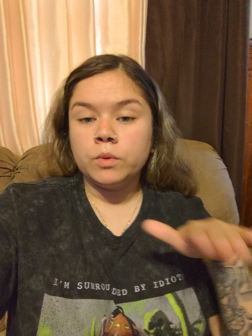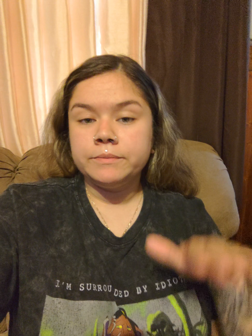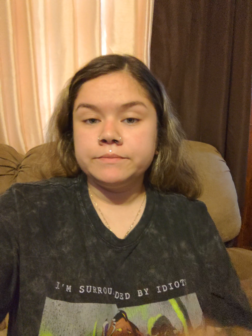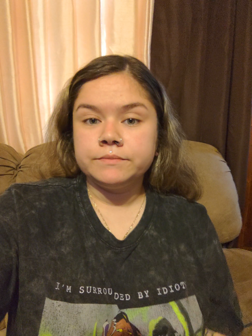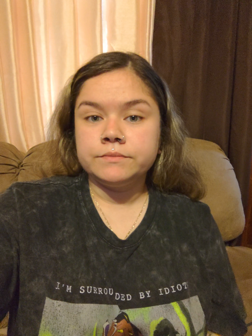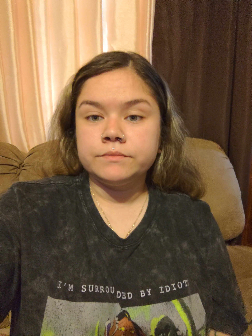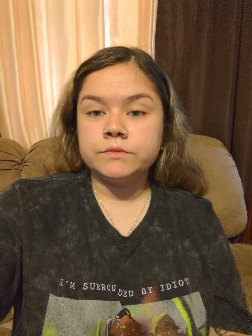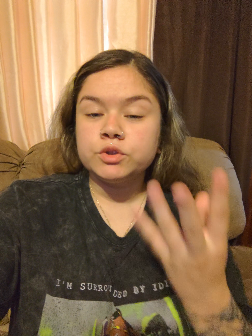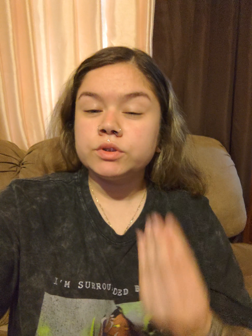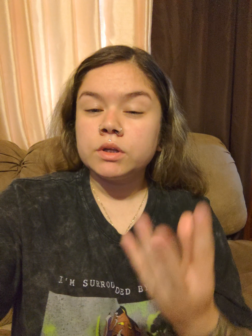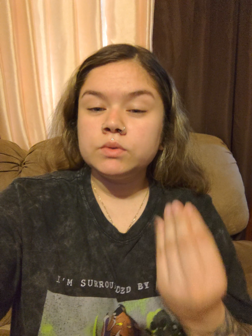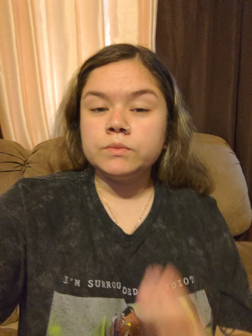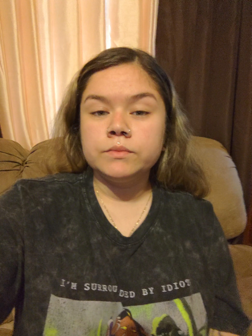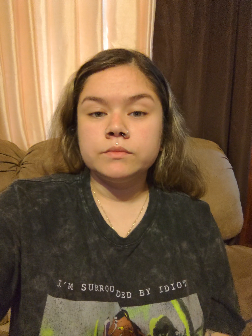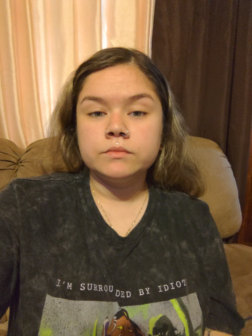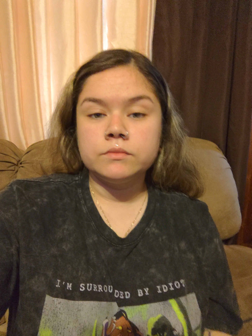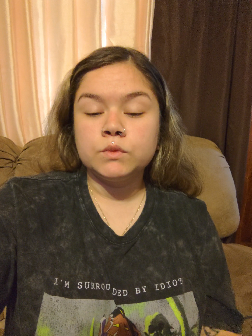gentle